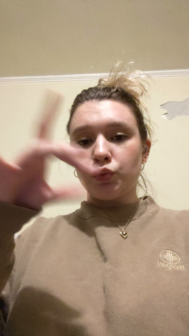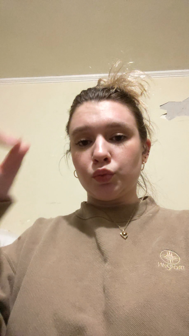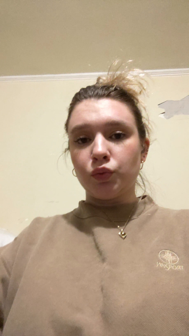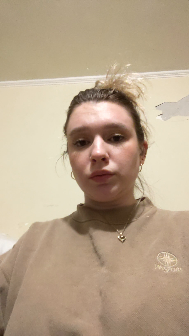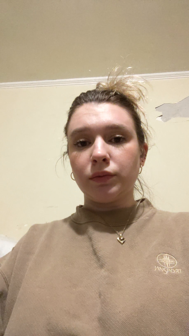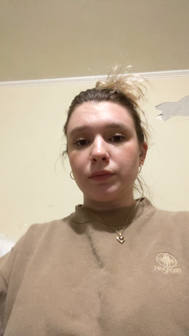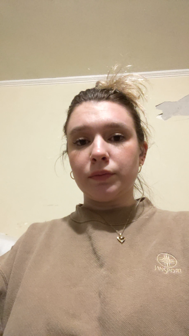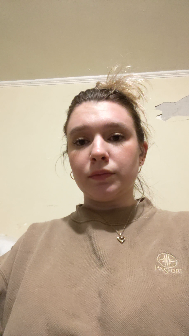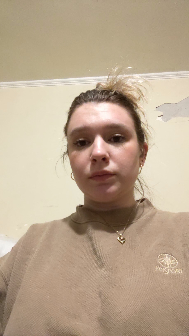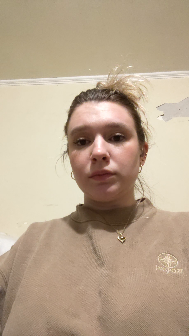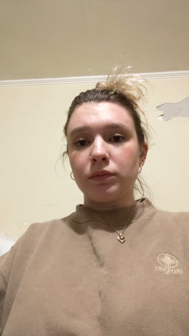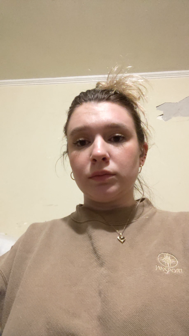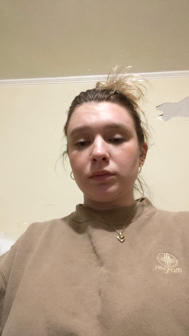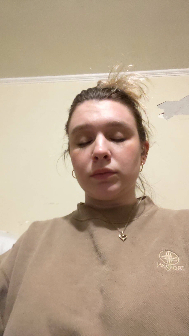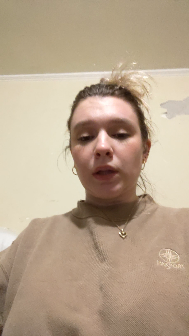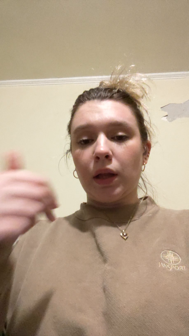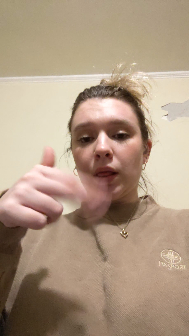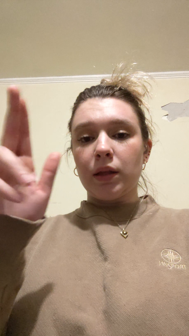lick